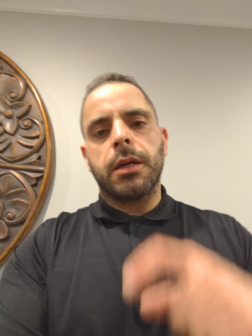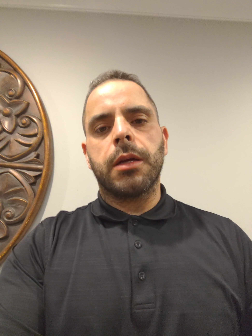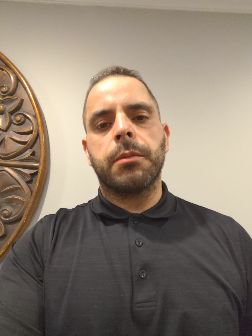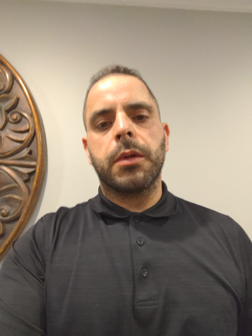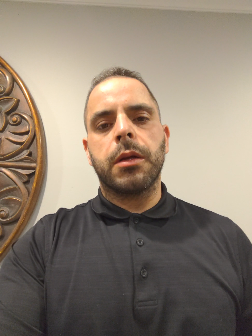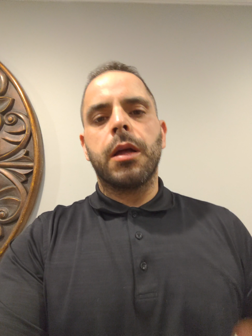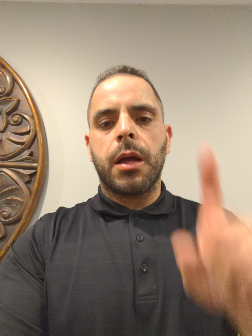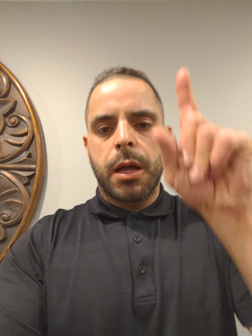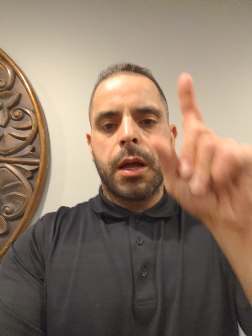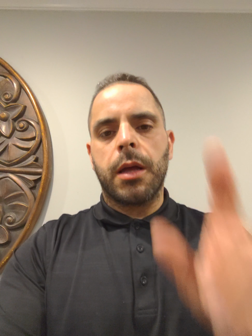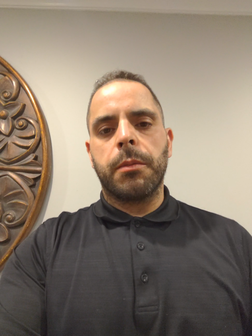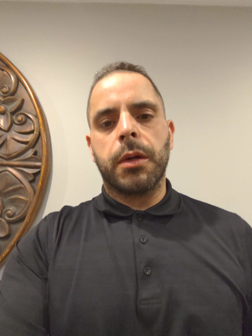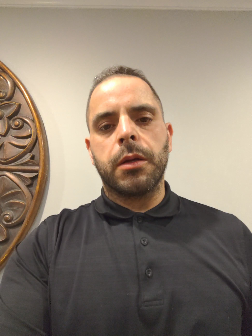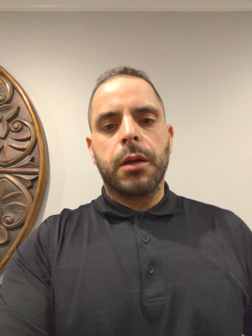up